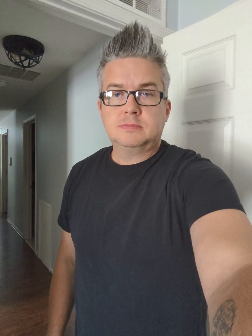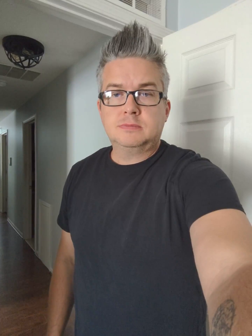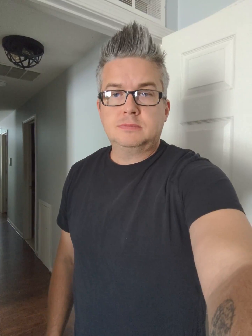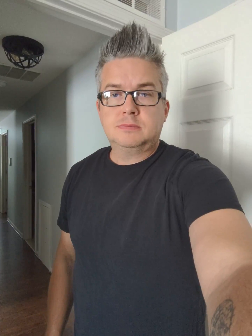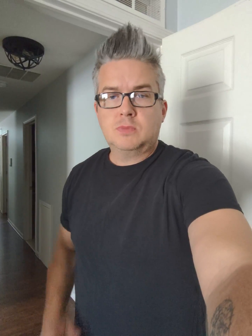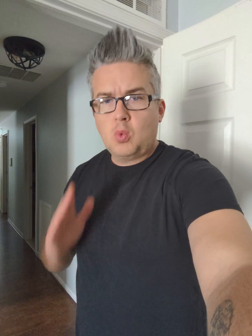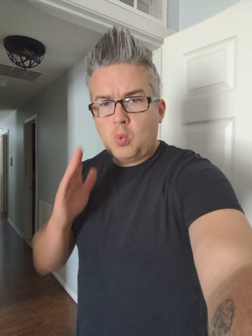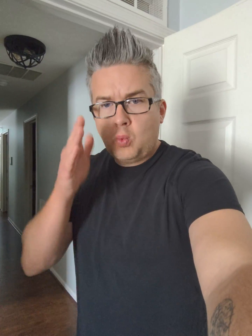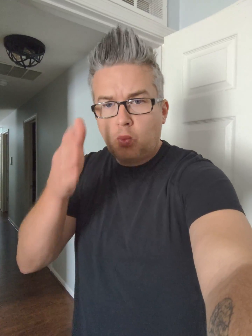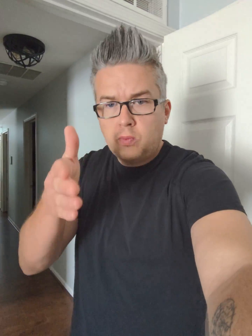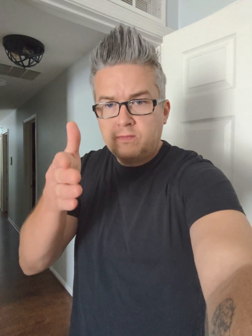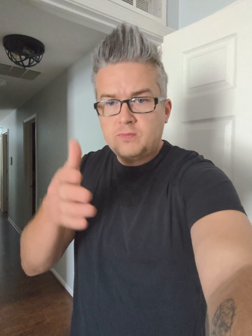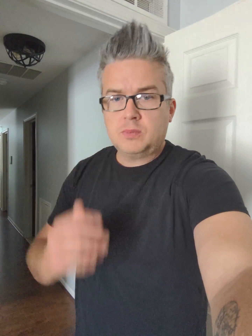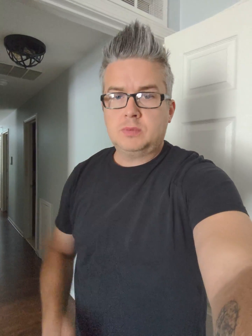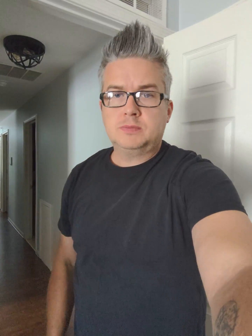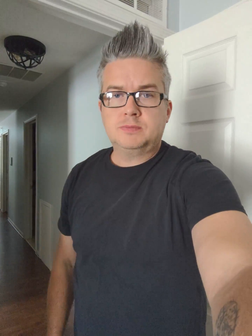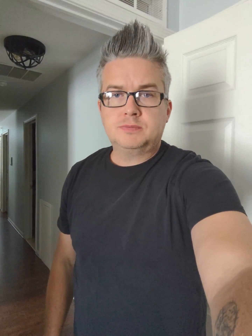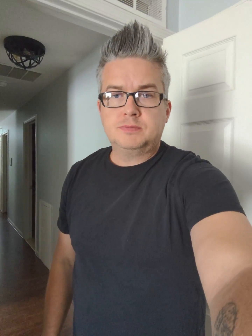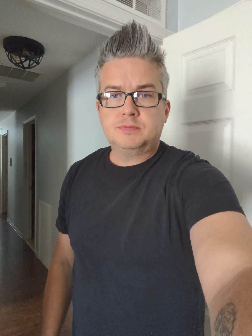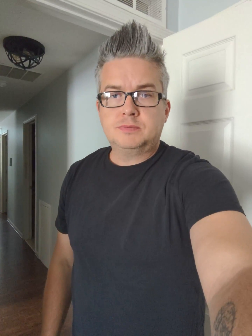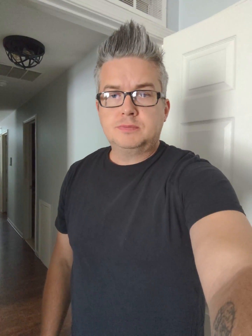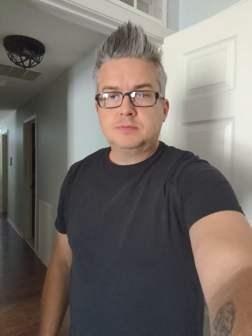over